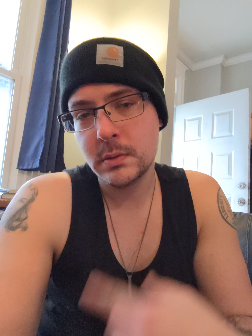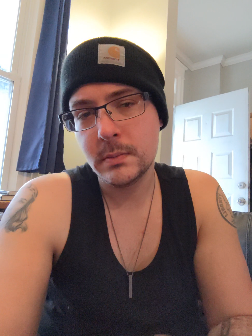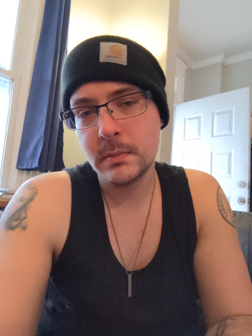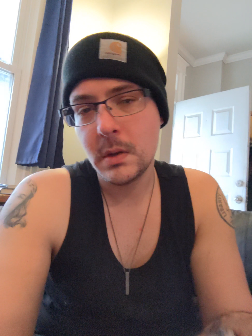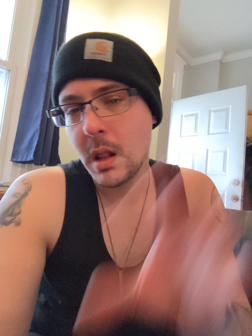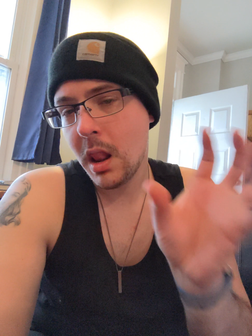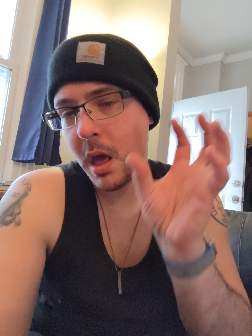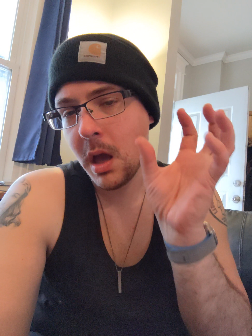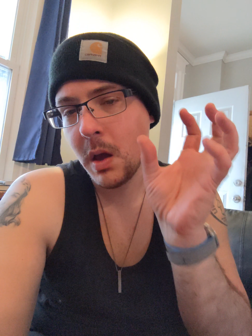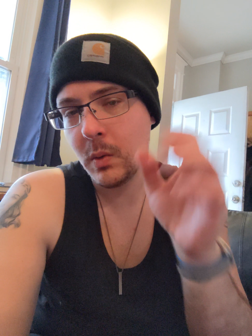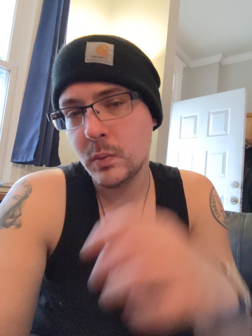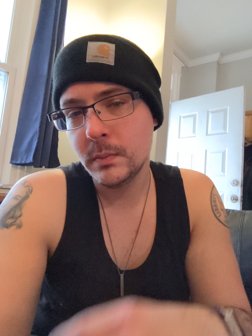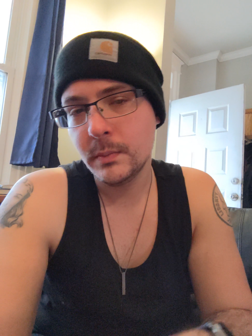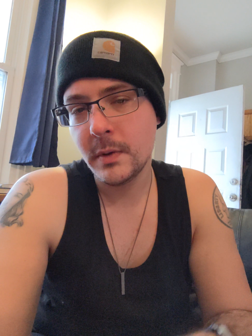cloud